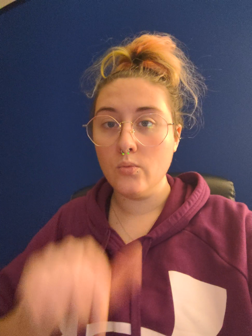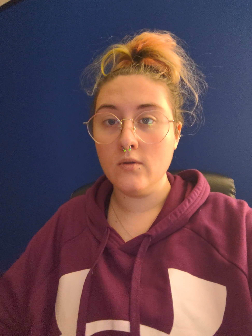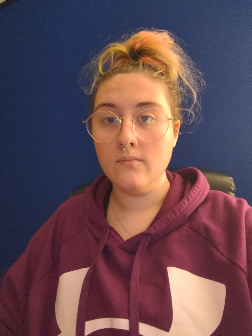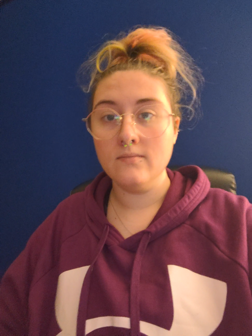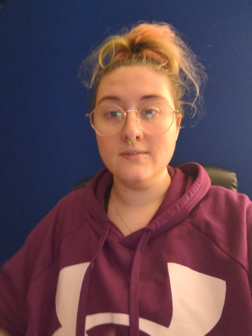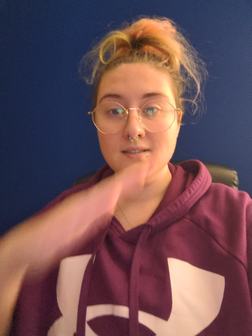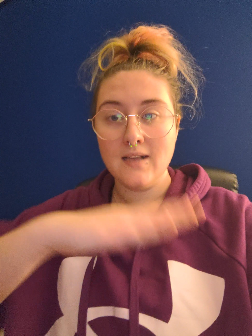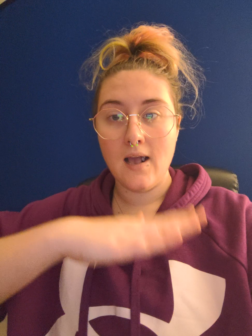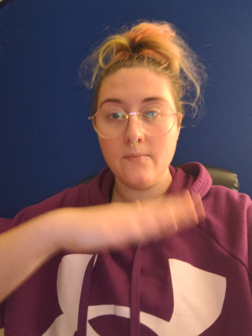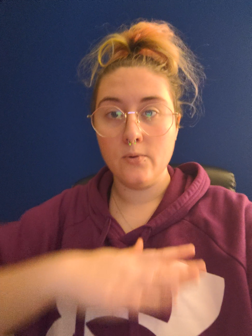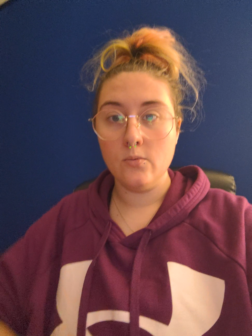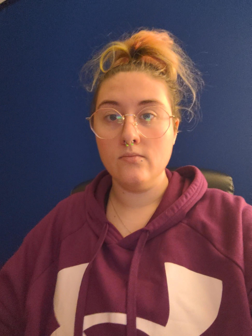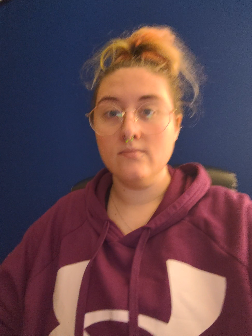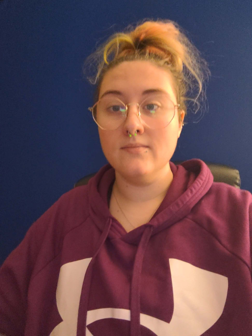table